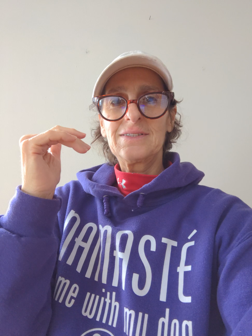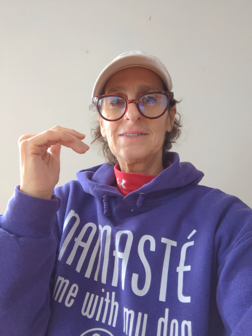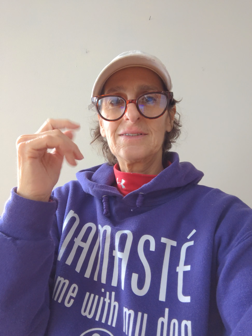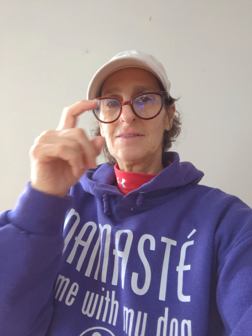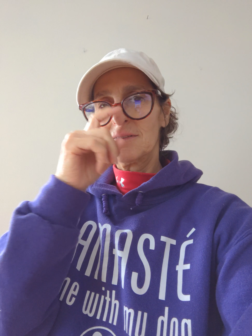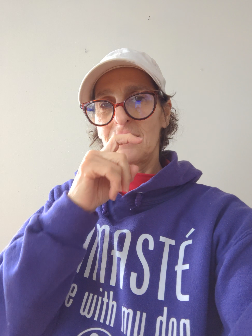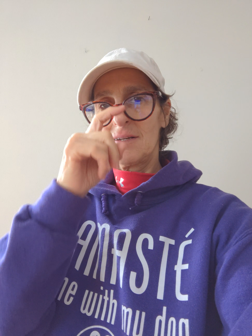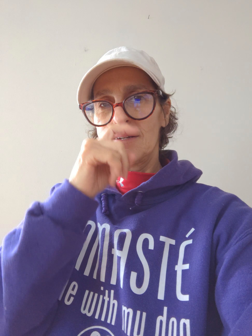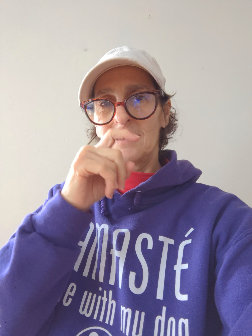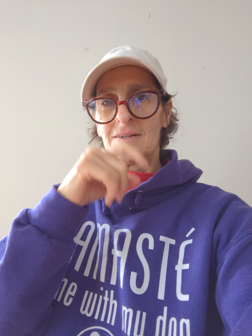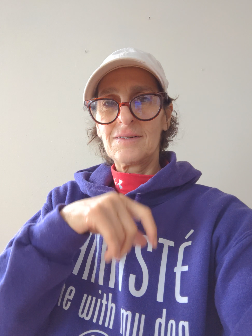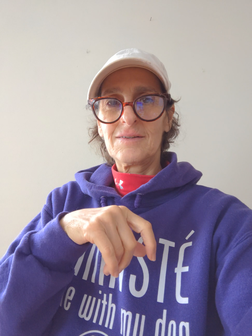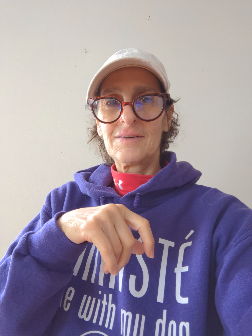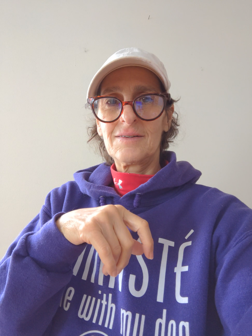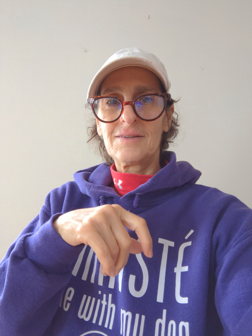doll